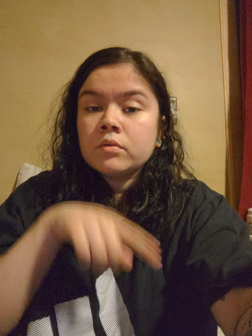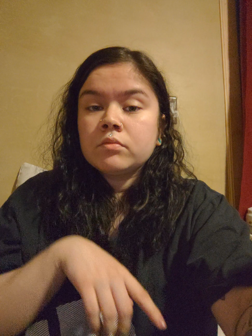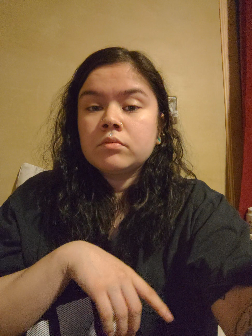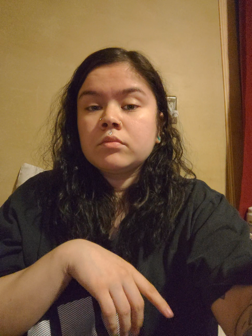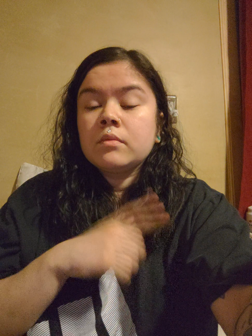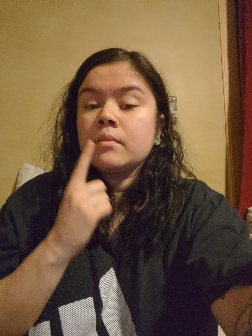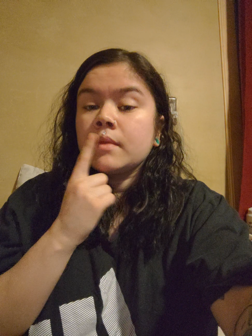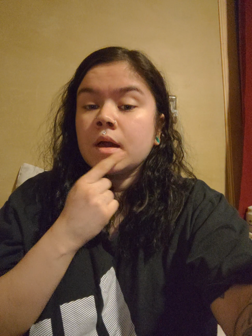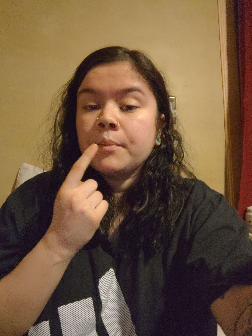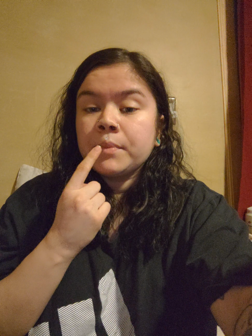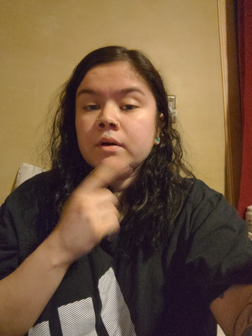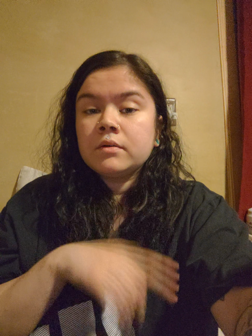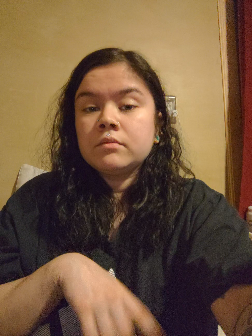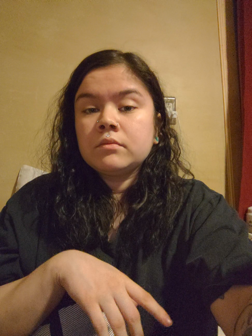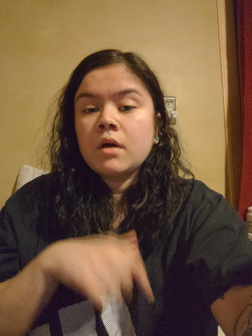lips